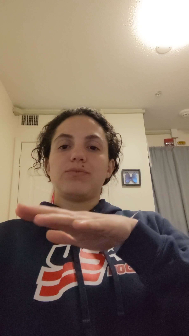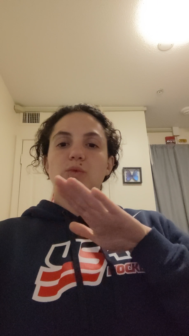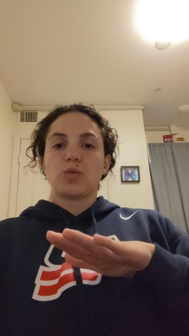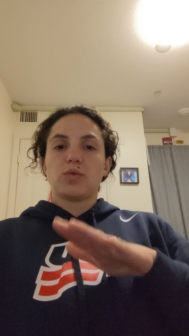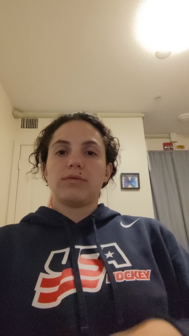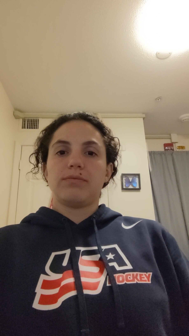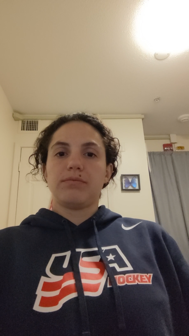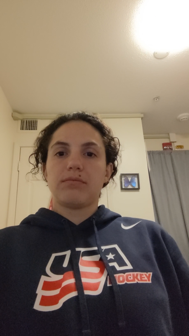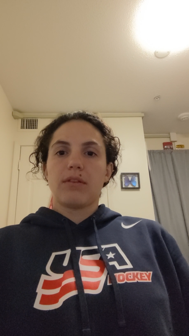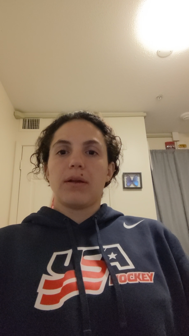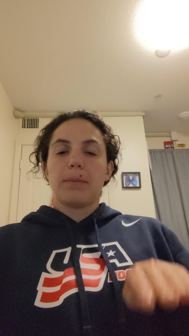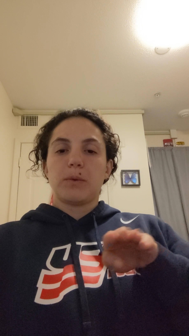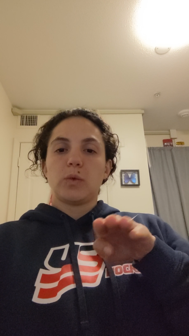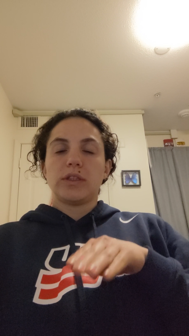boots